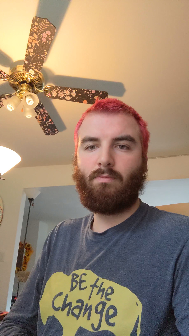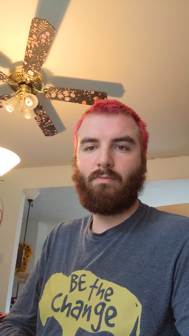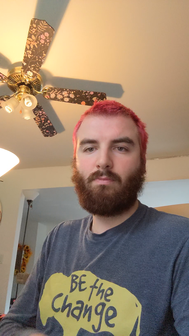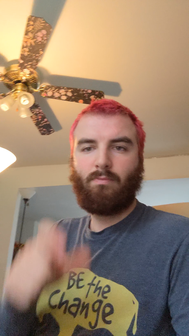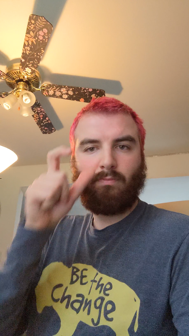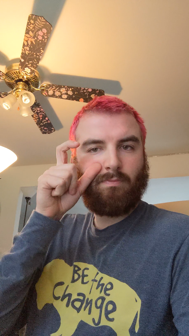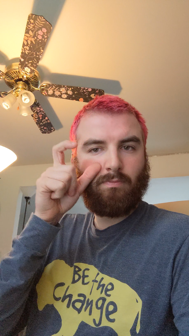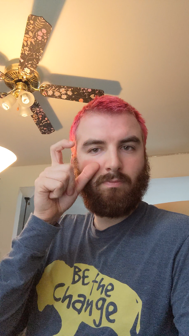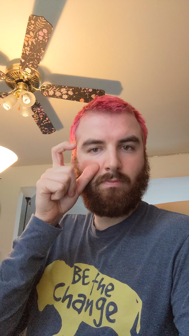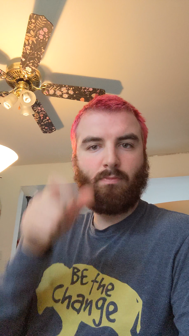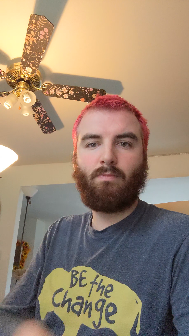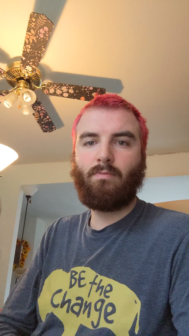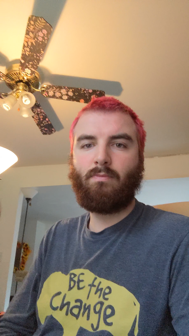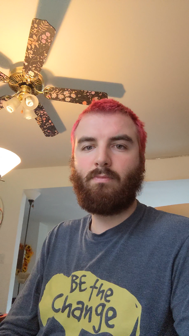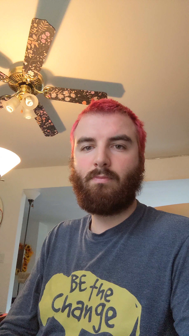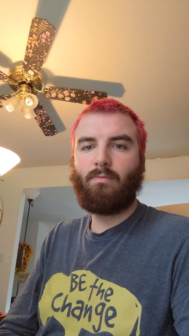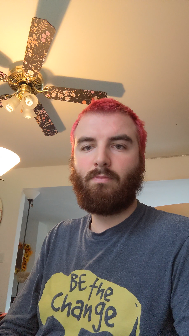glasses